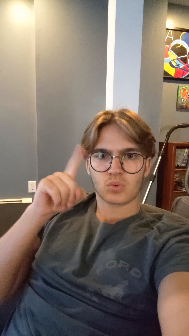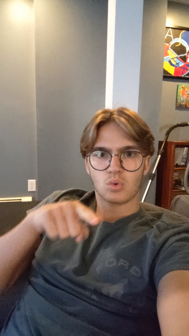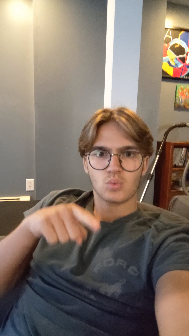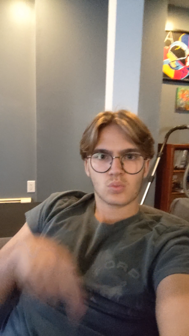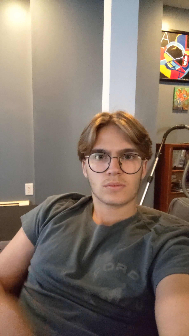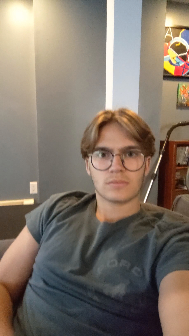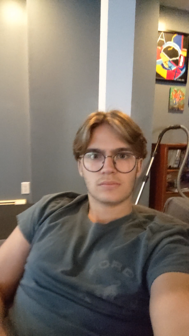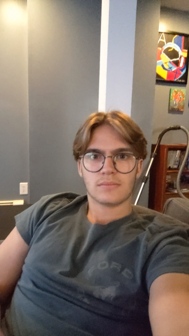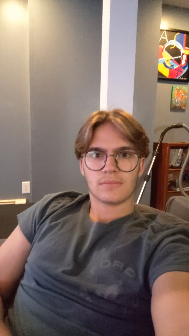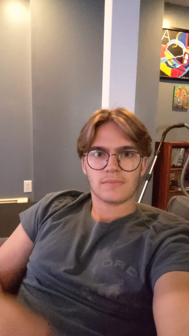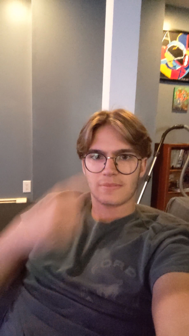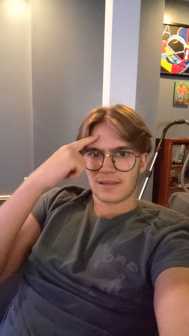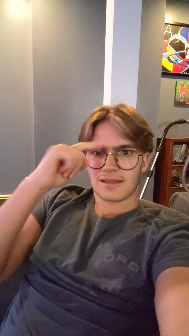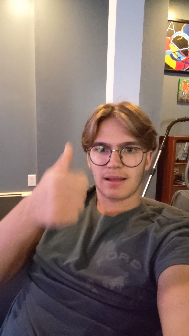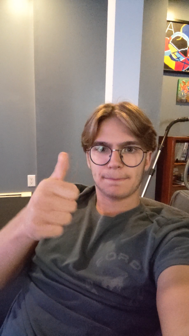dime